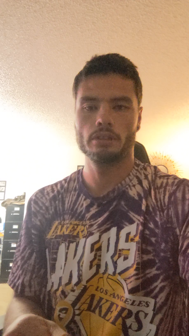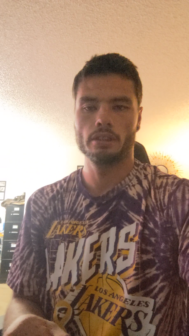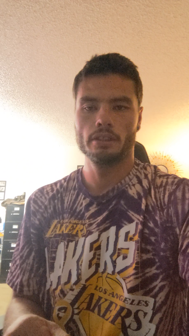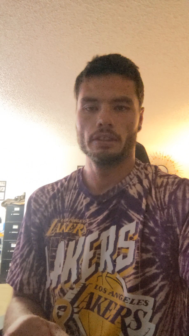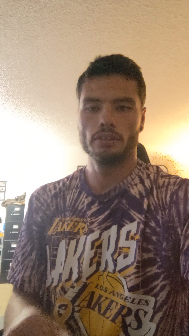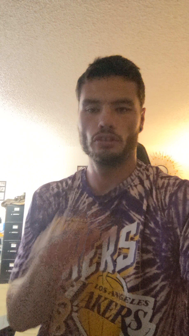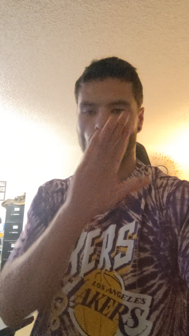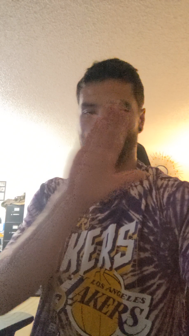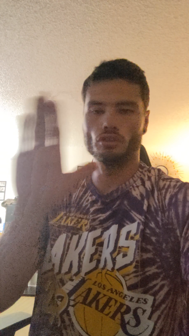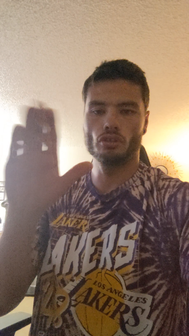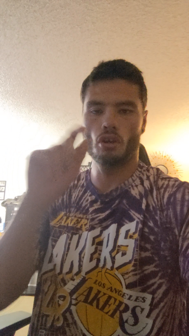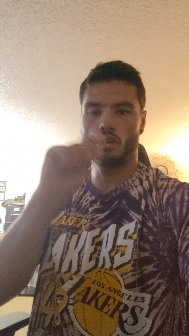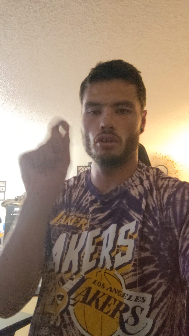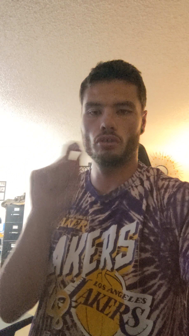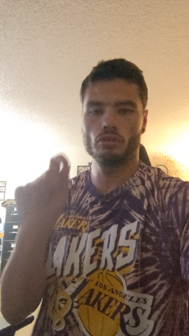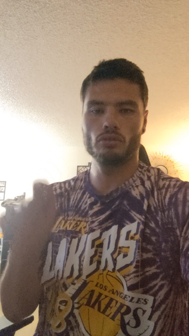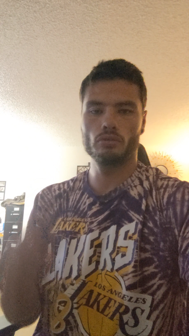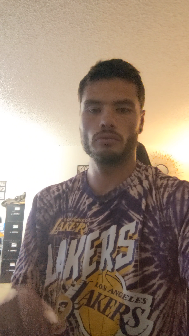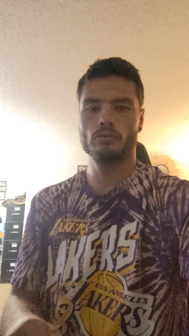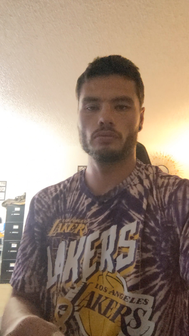chalk